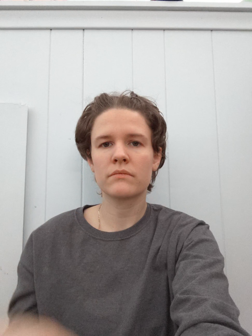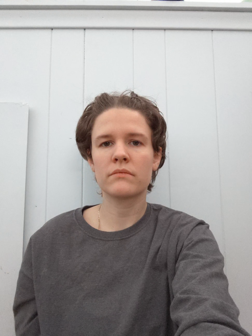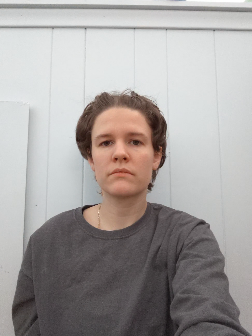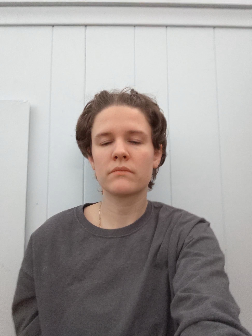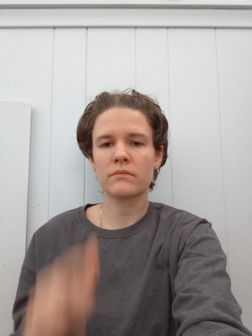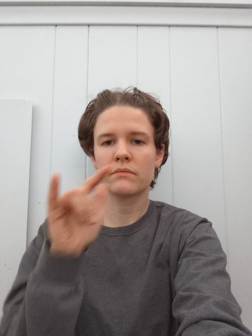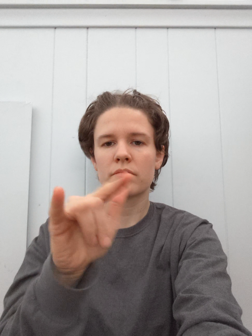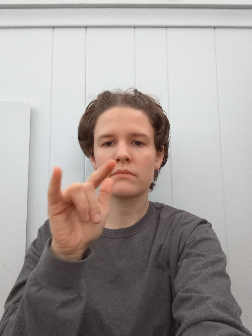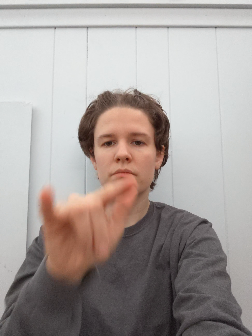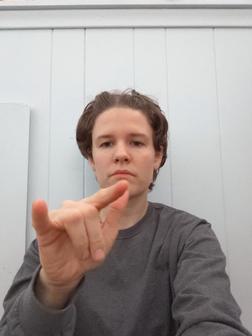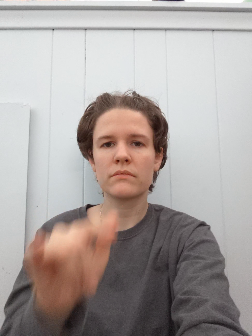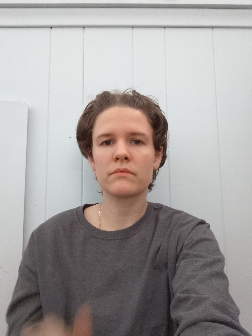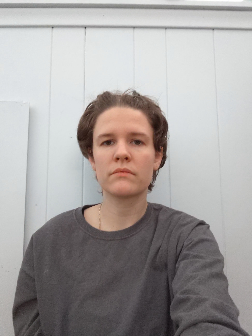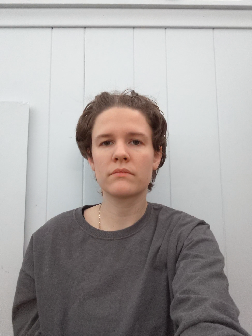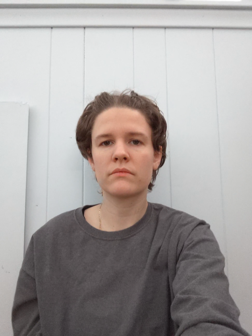airplane